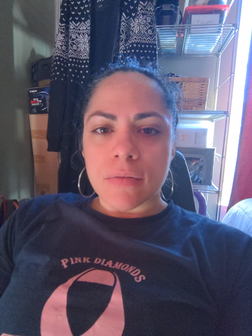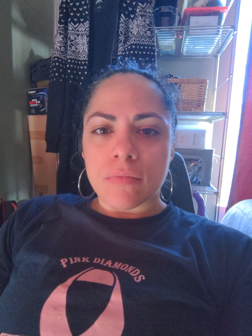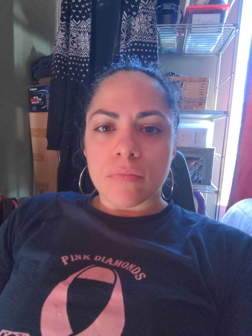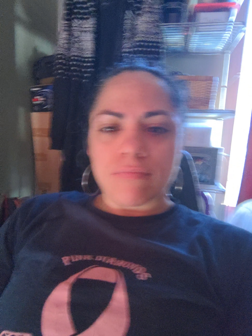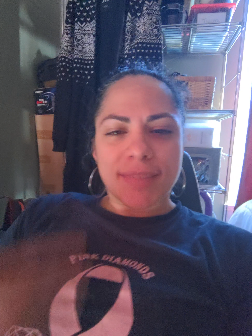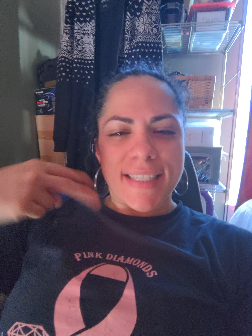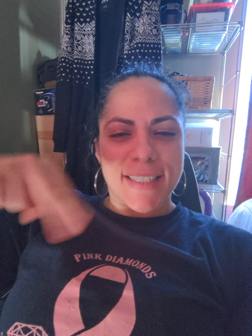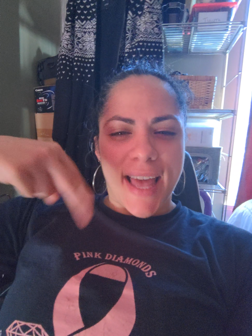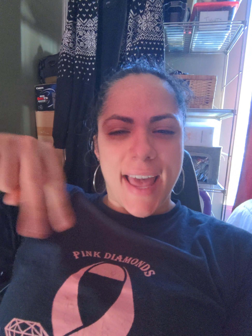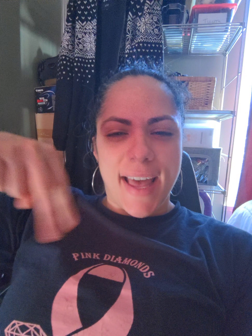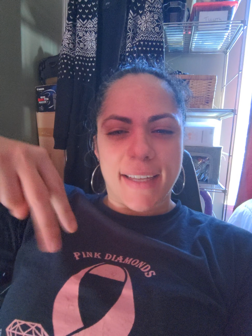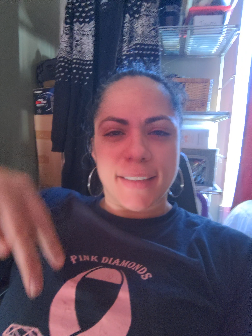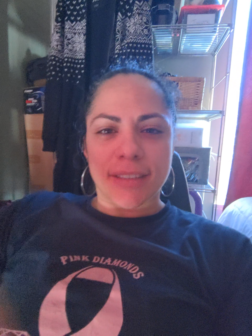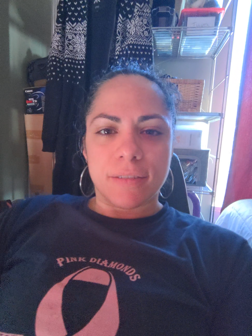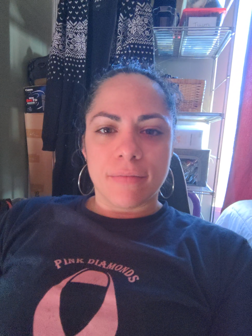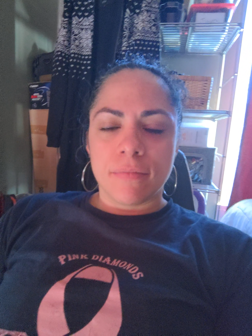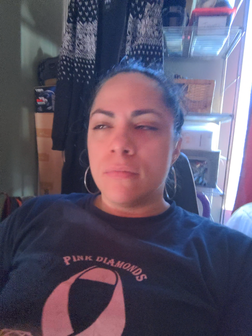dance